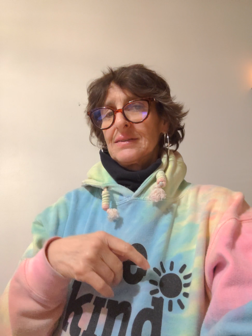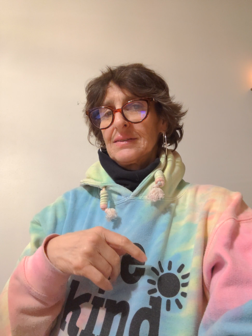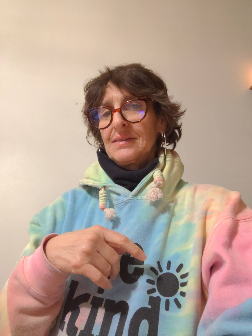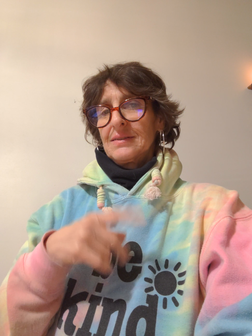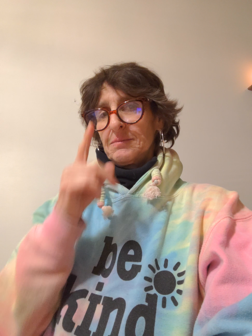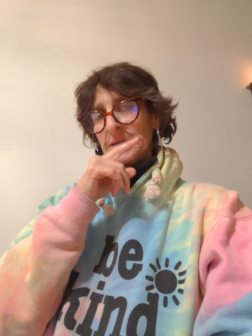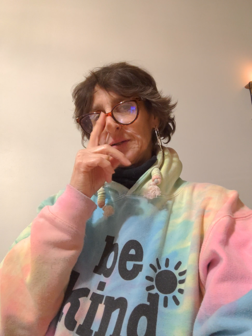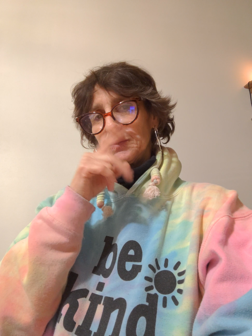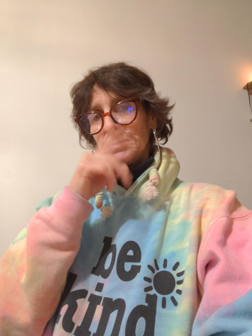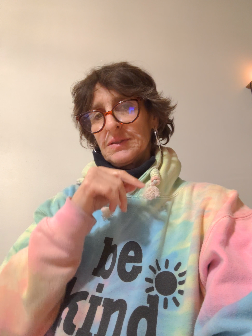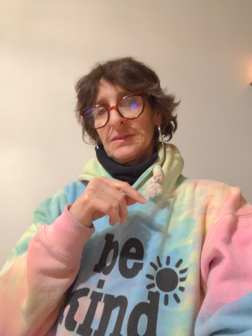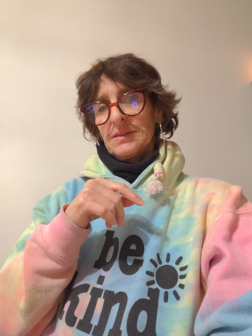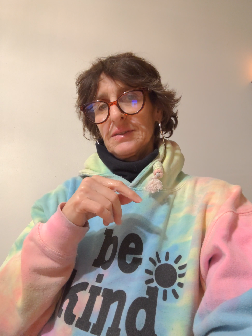mouse